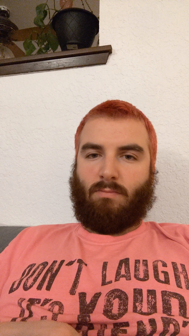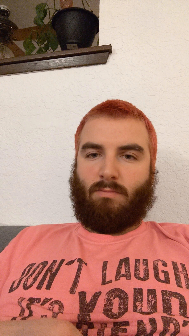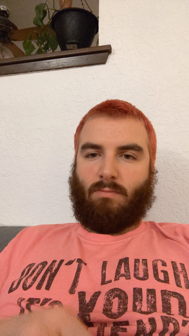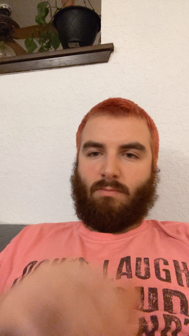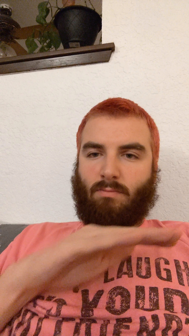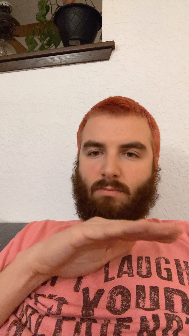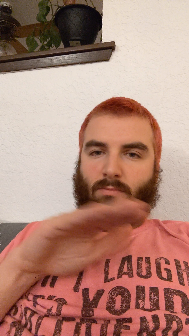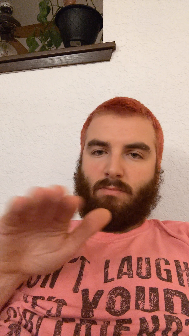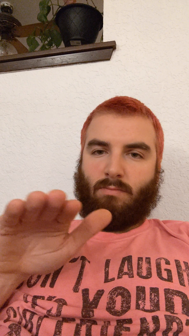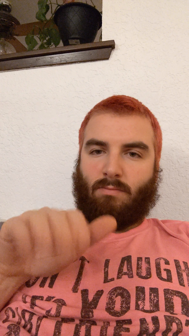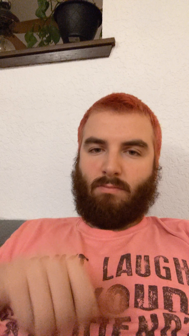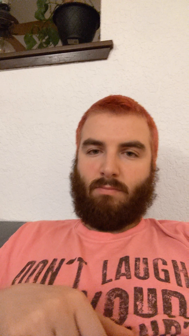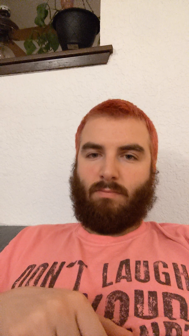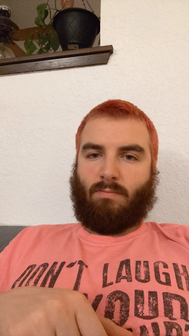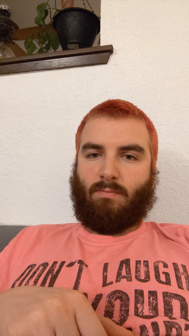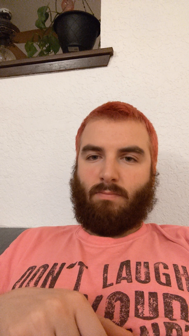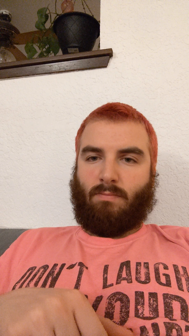nice